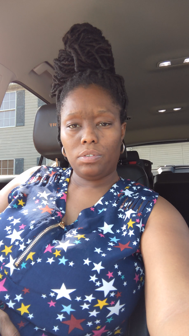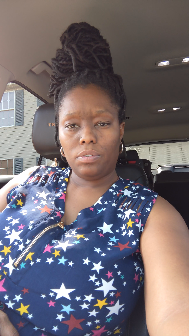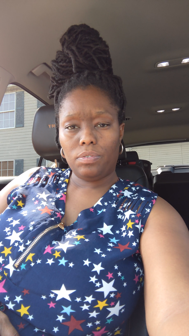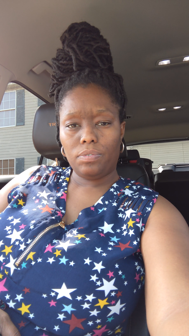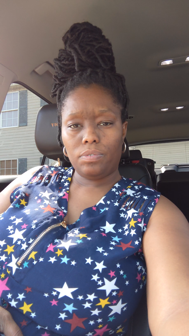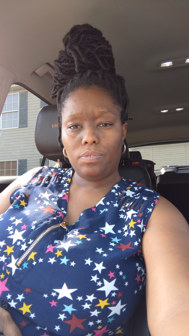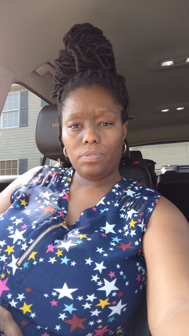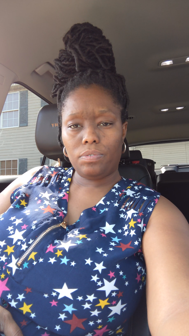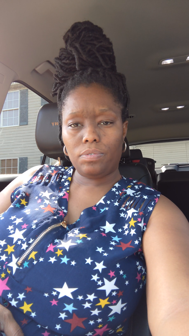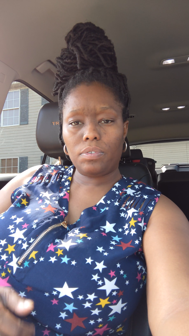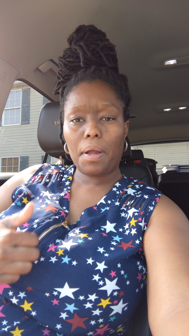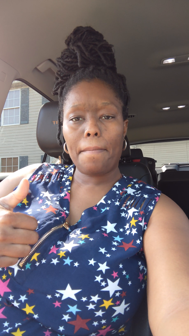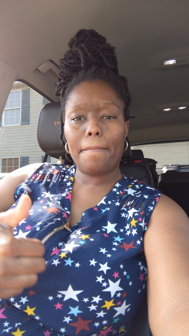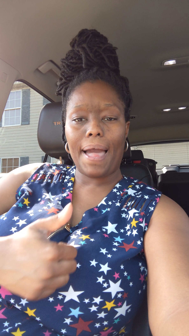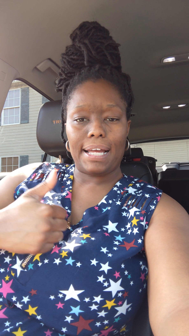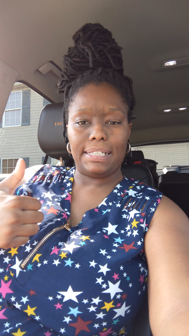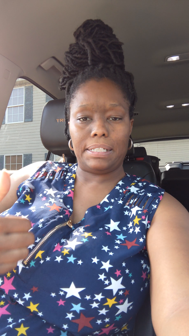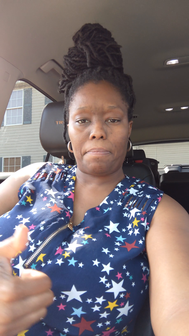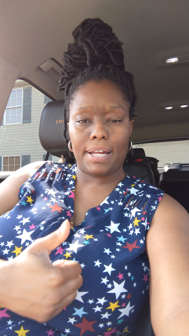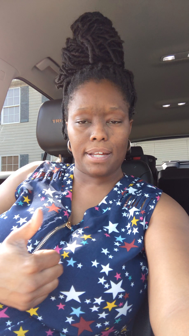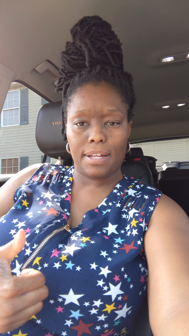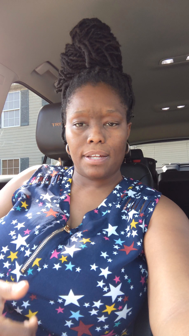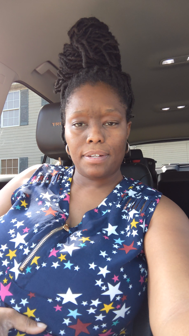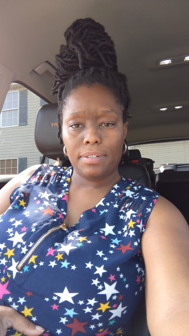basement